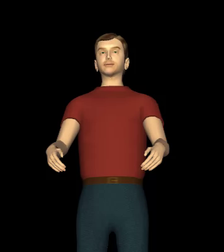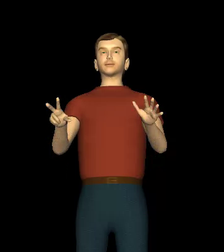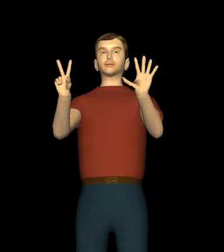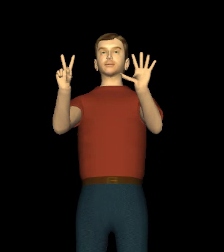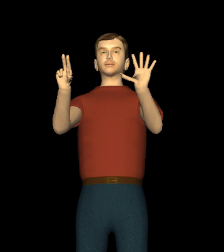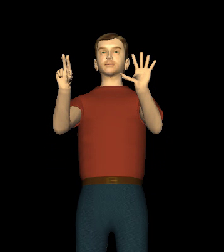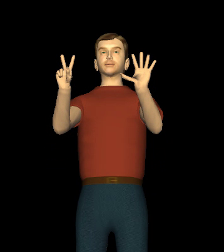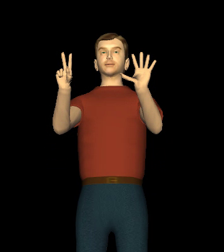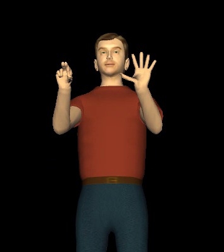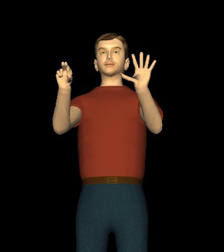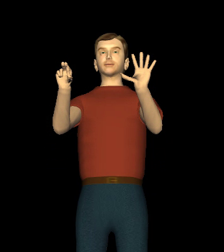80